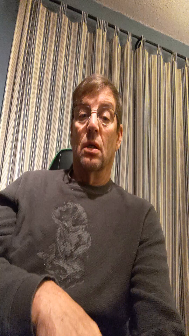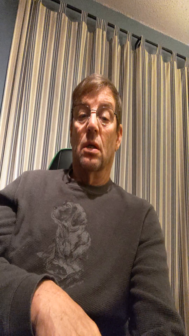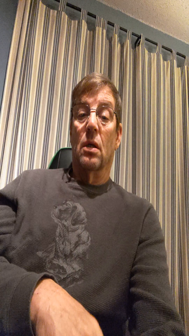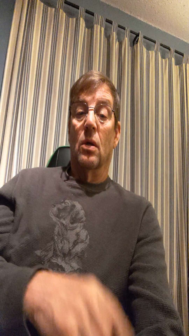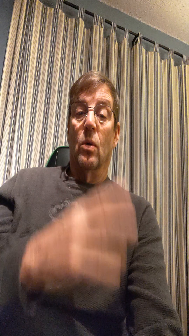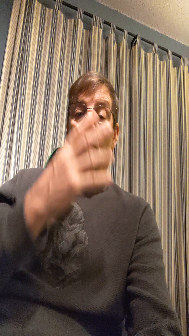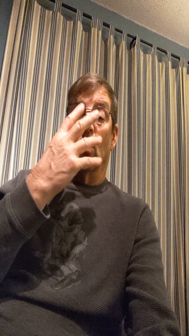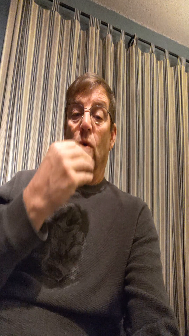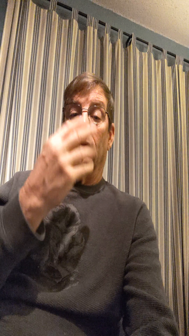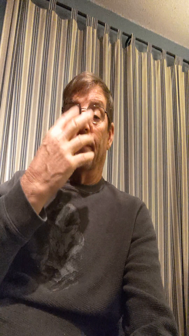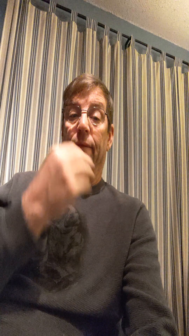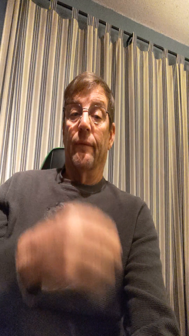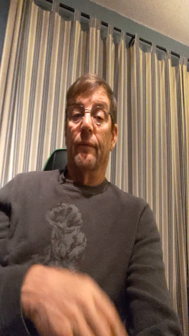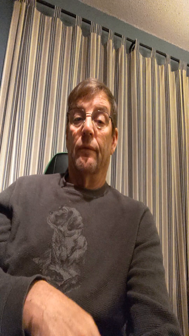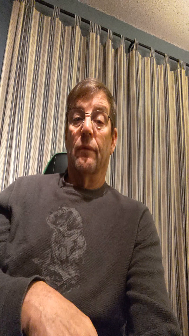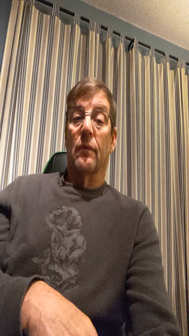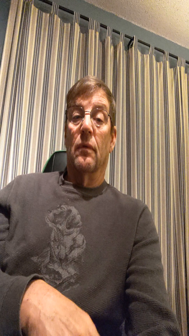wolf